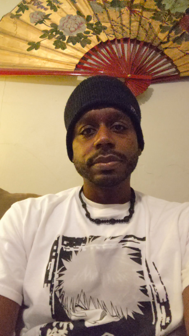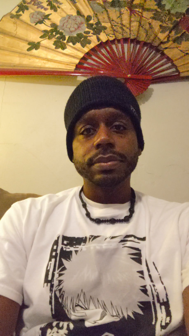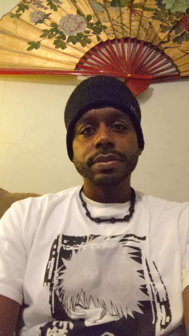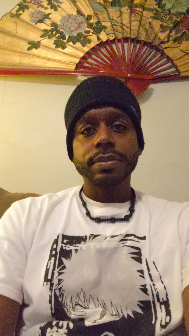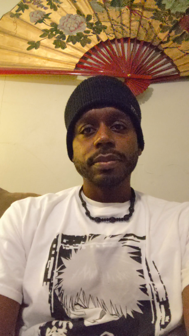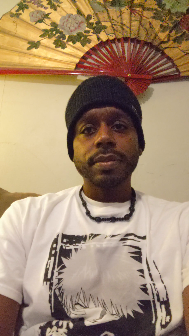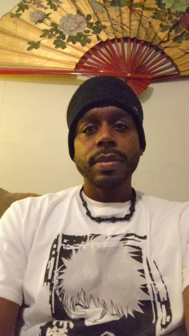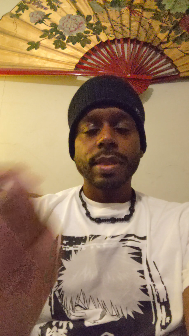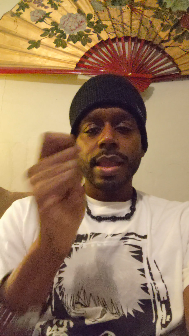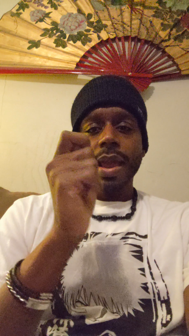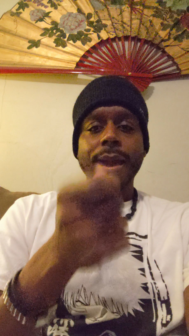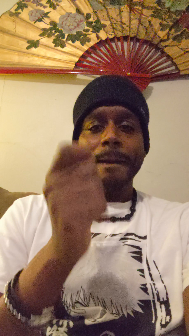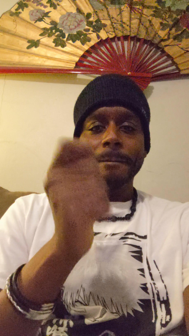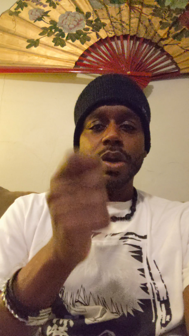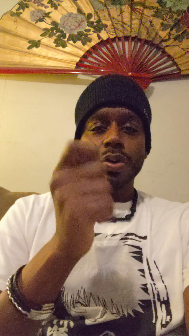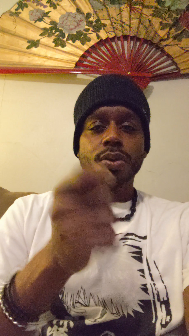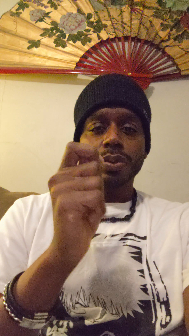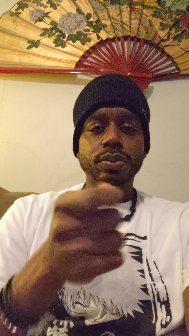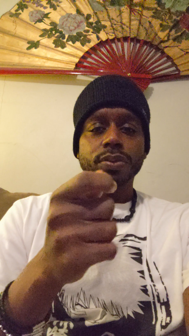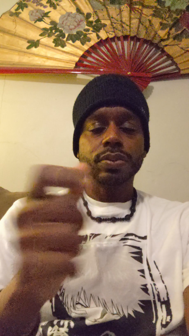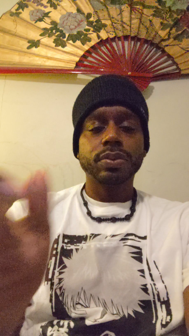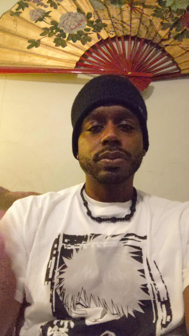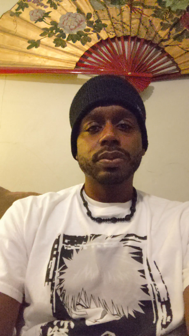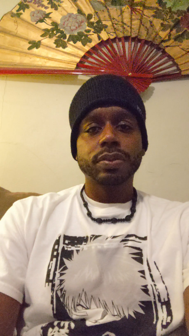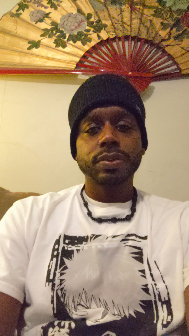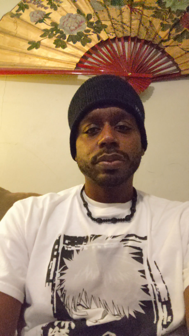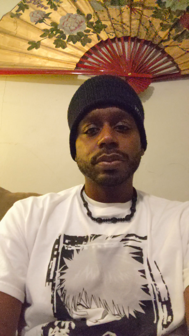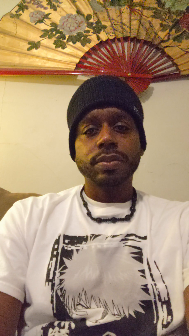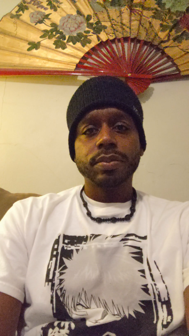hammer